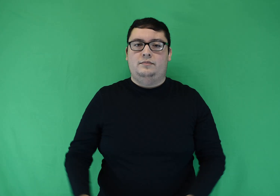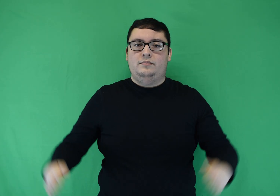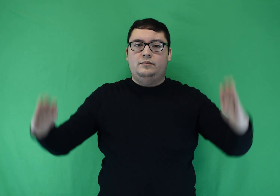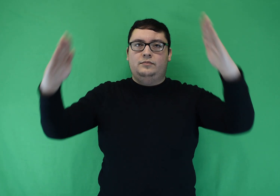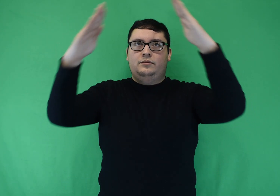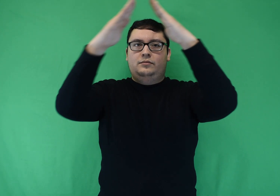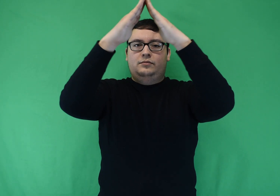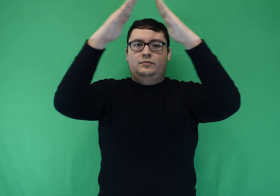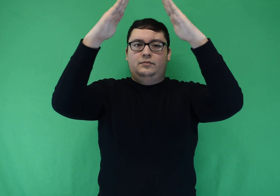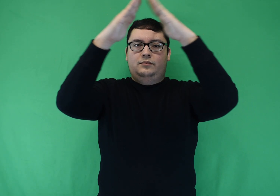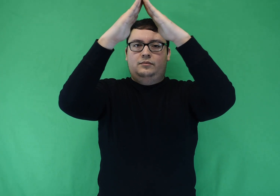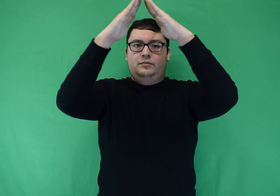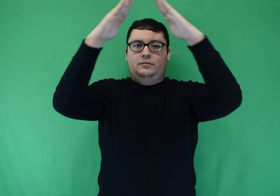casa